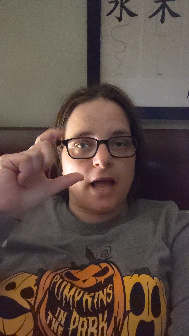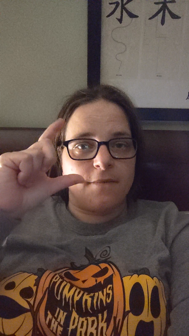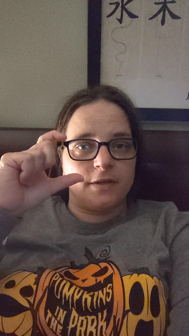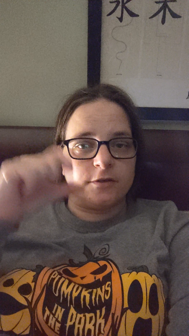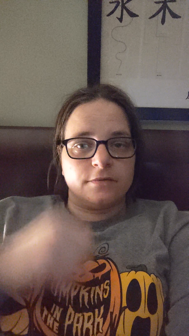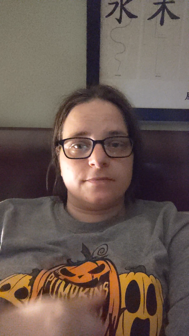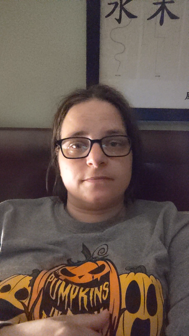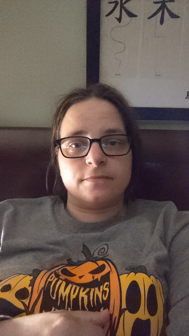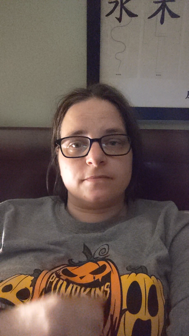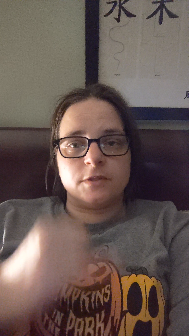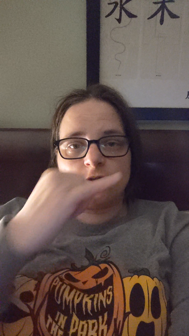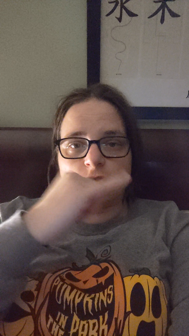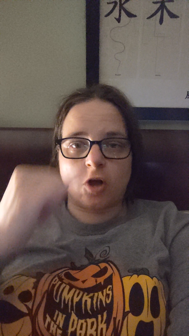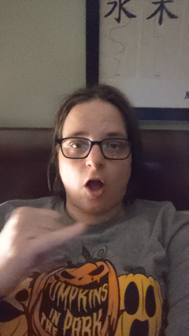draw